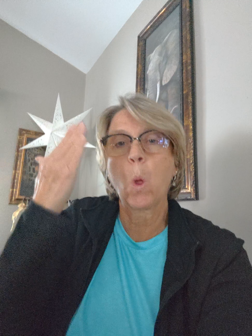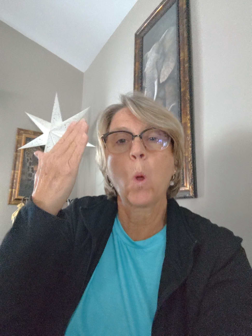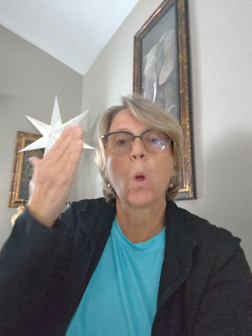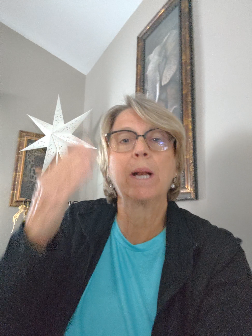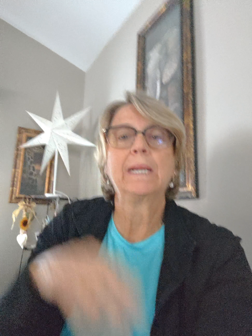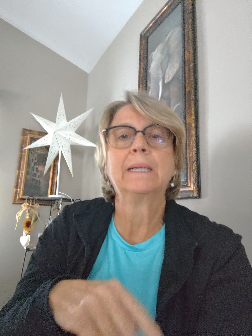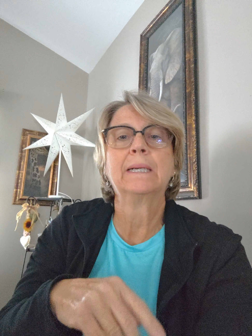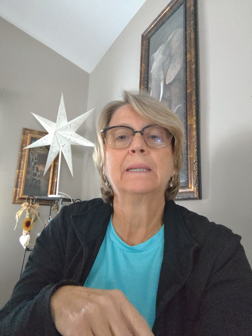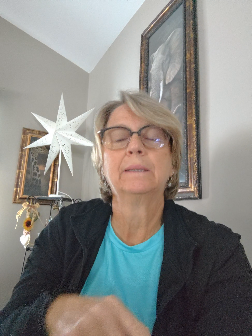morning